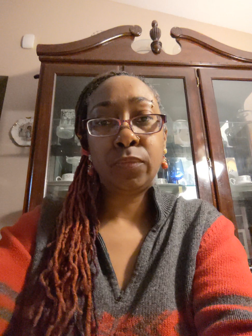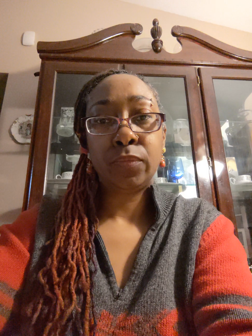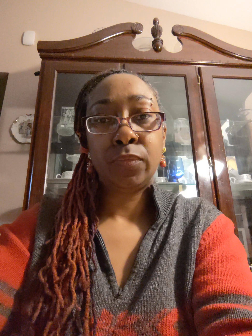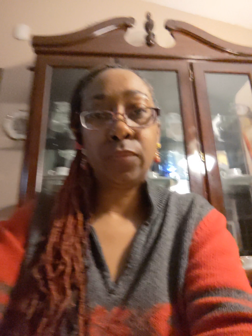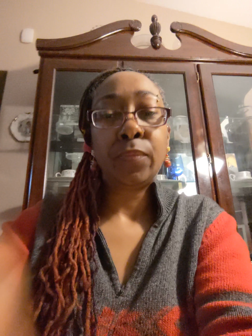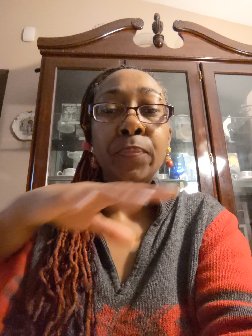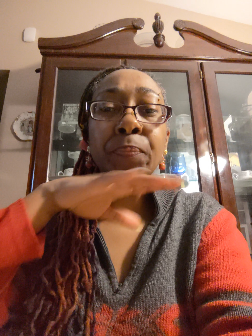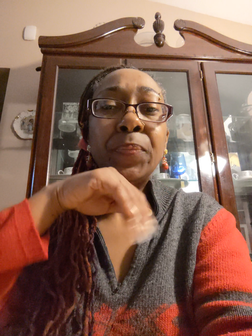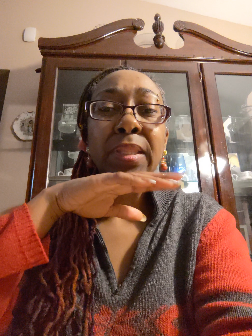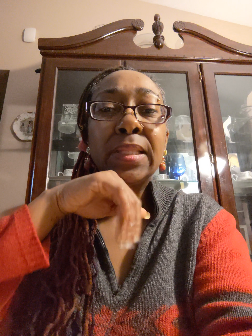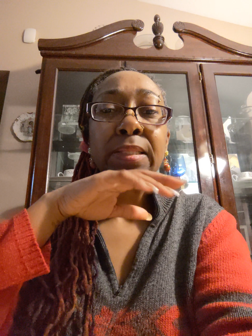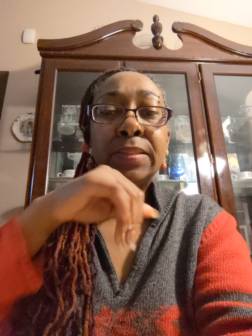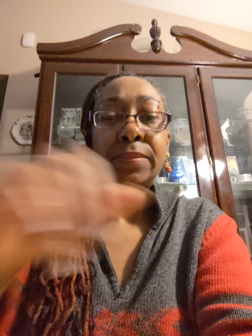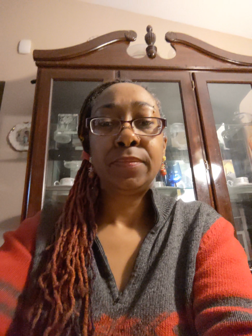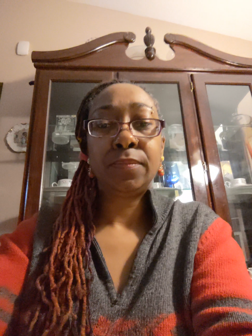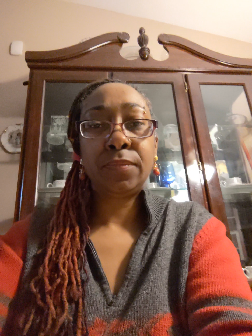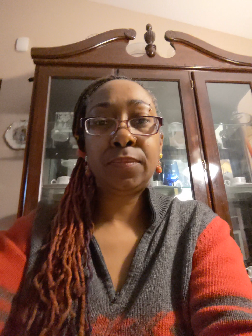pig